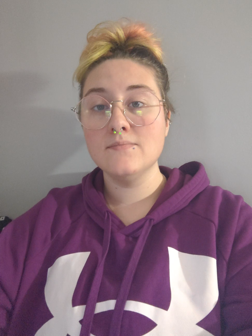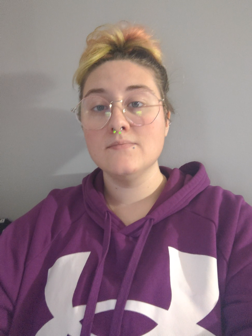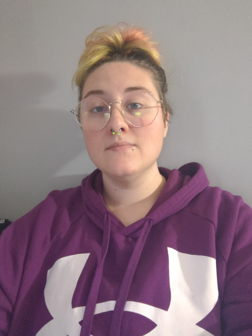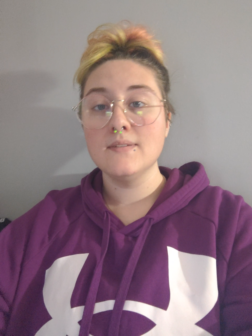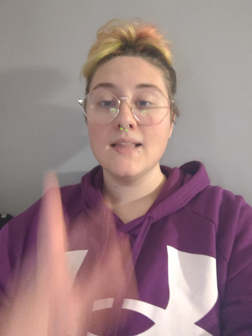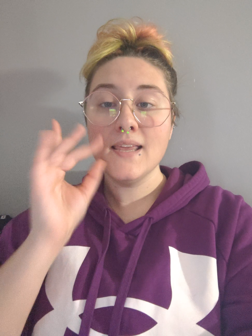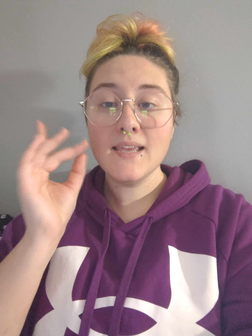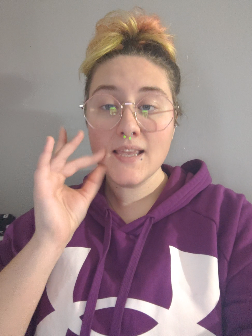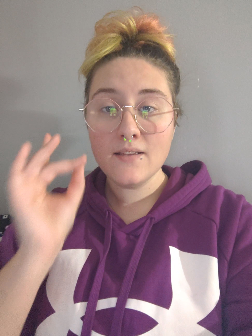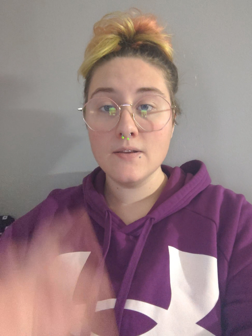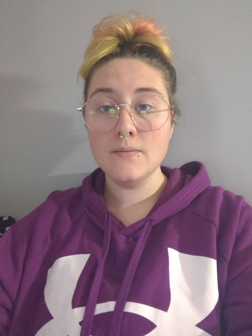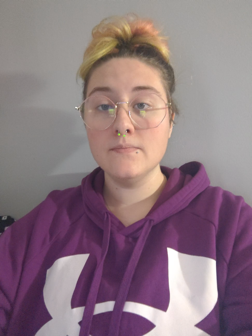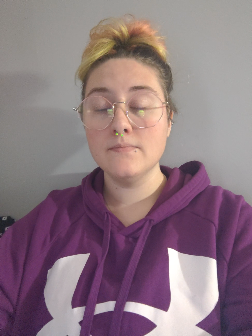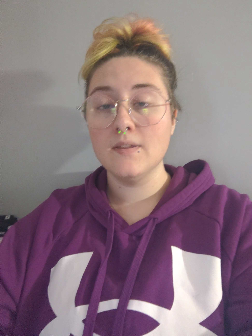kitty